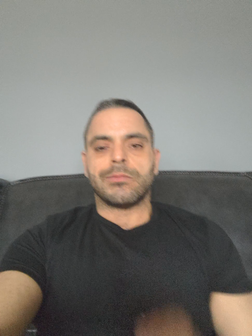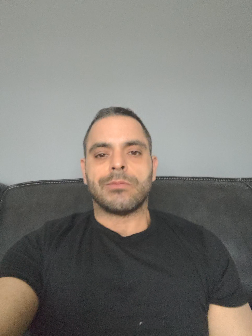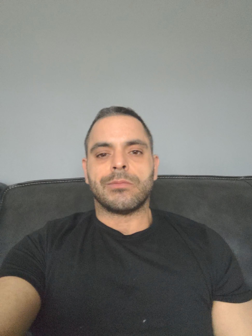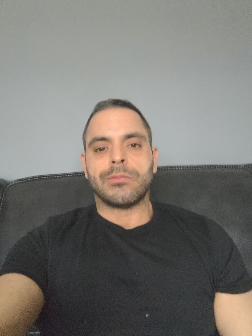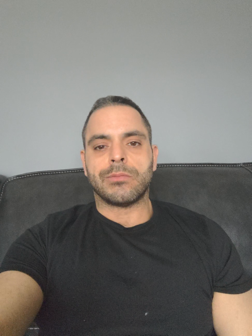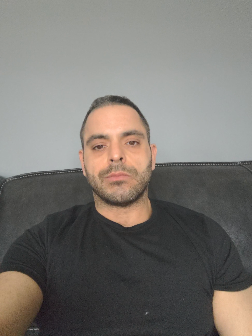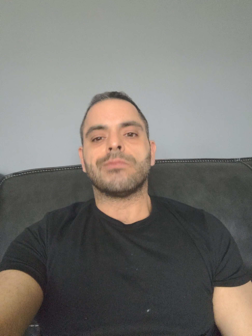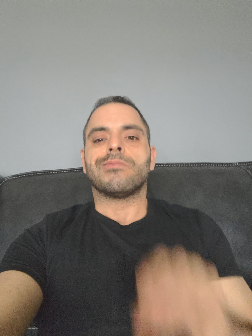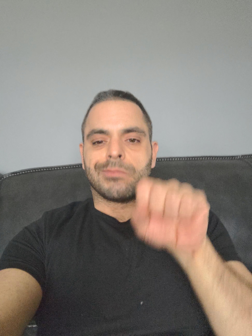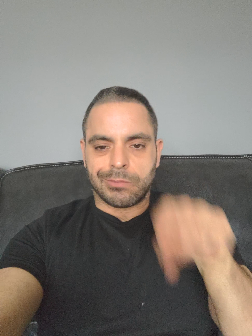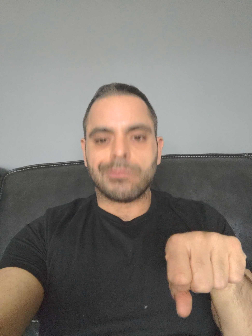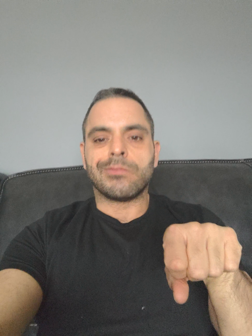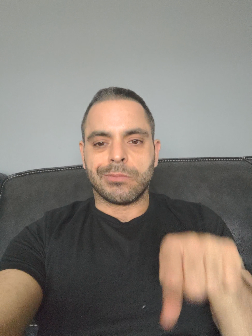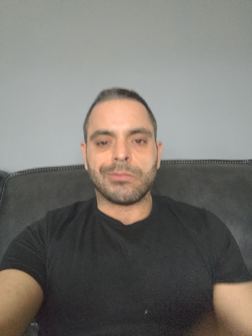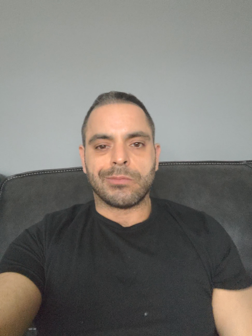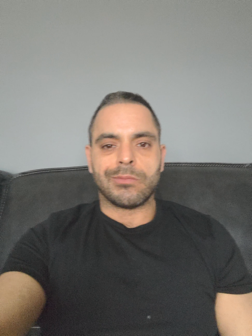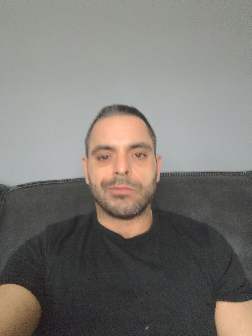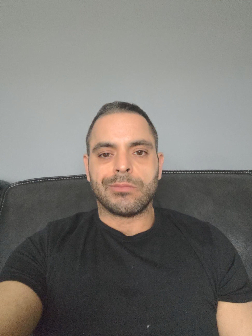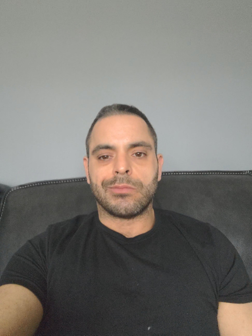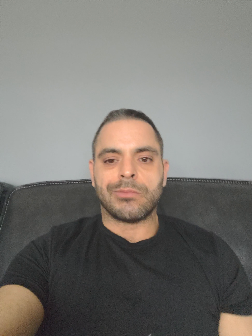can